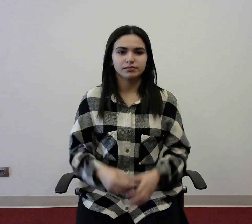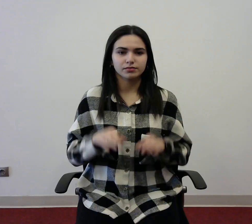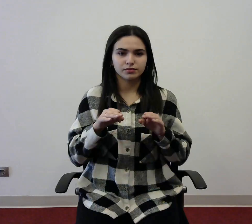avtomobil